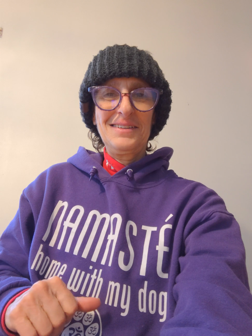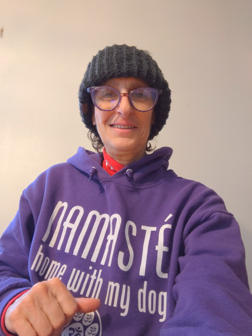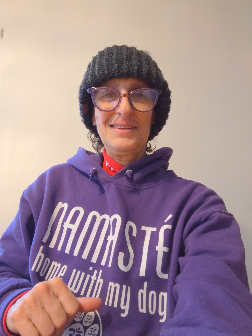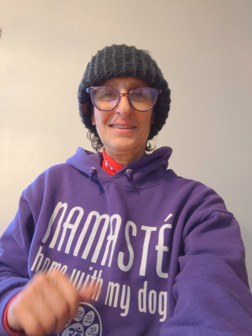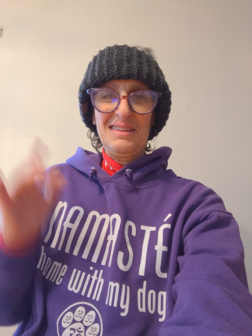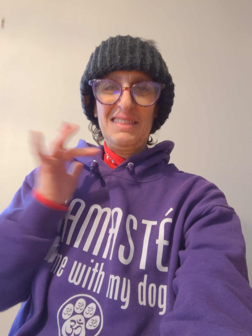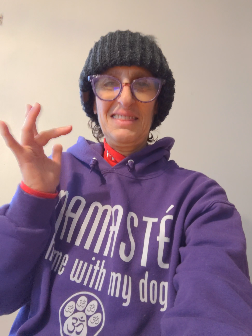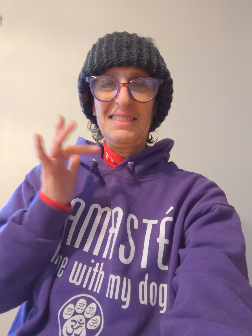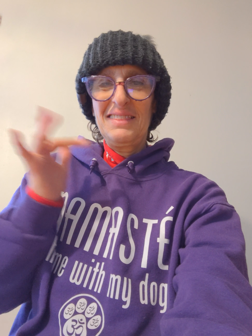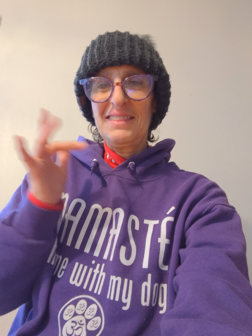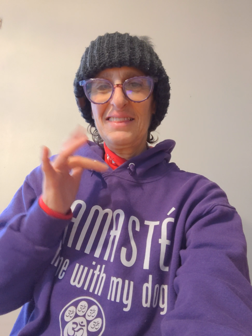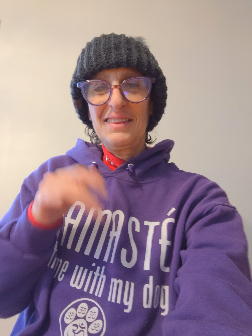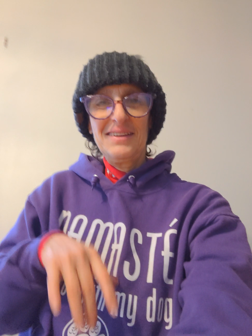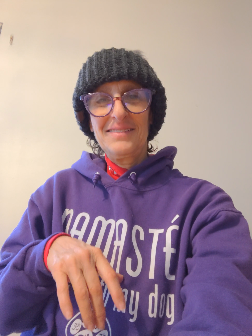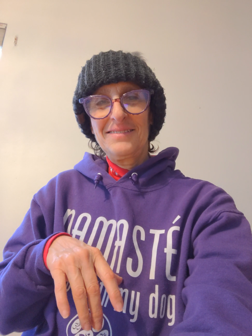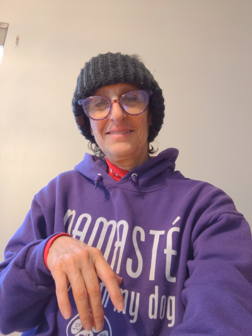yucky